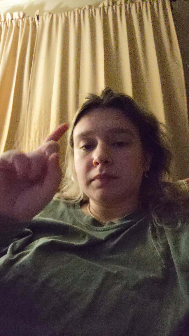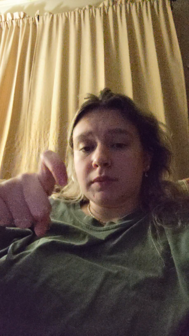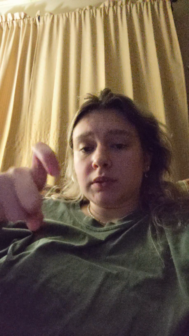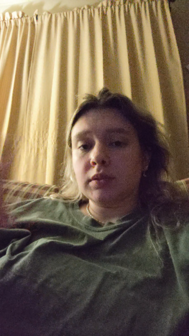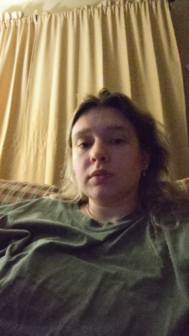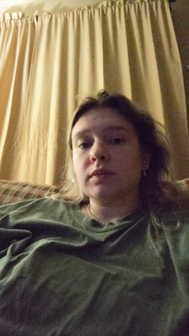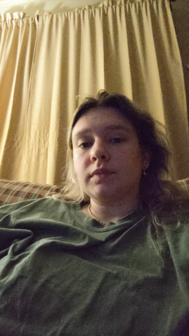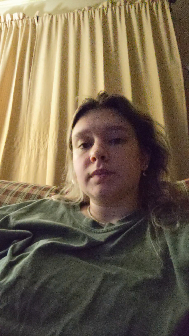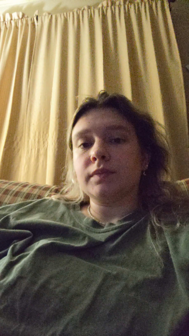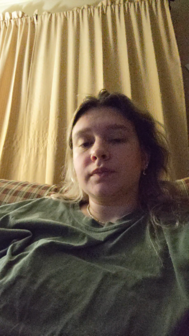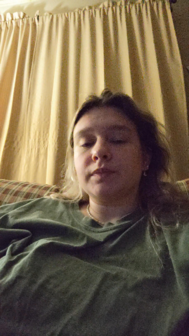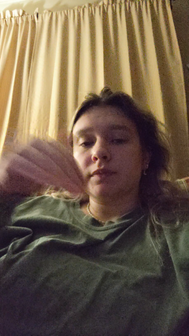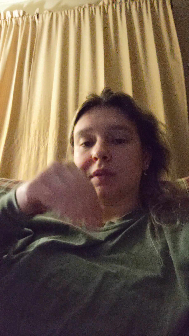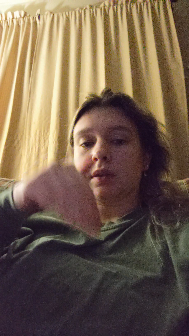night night